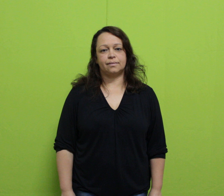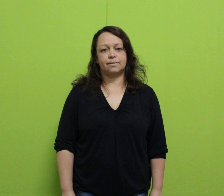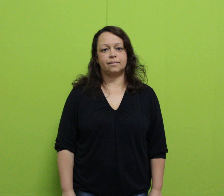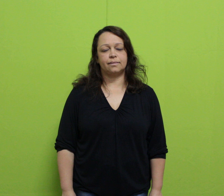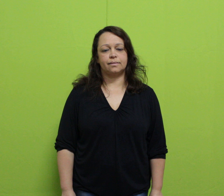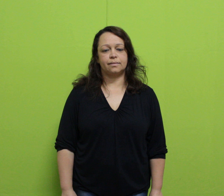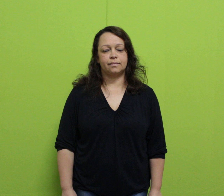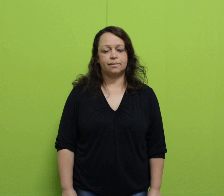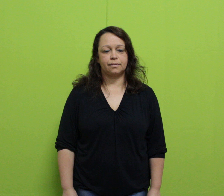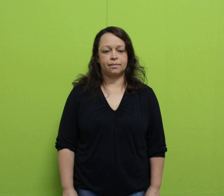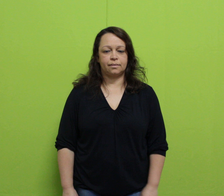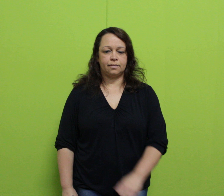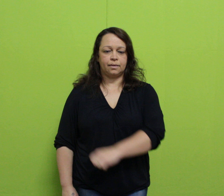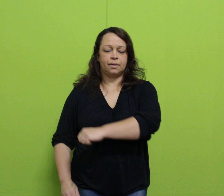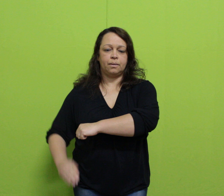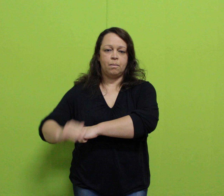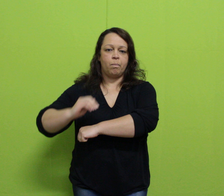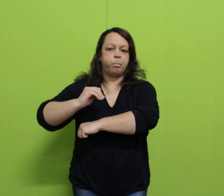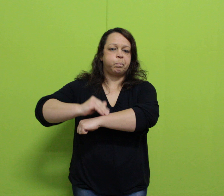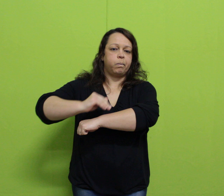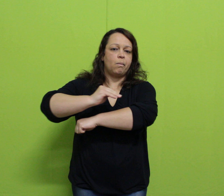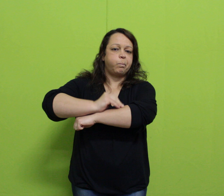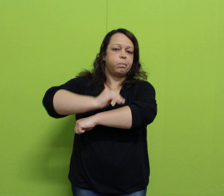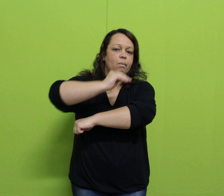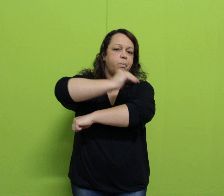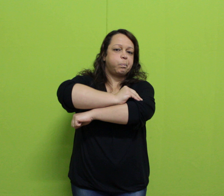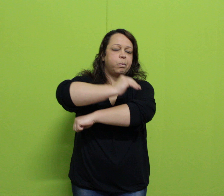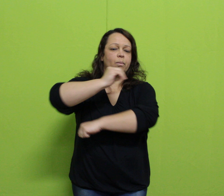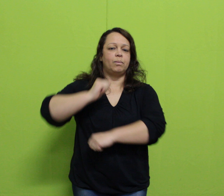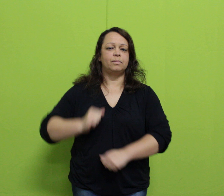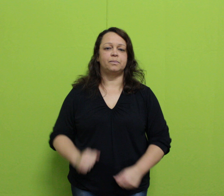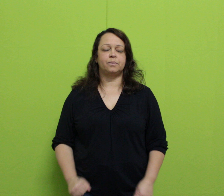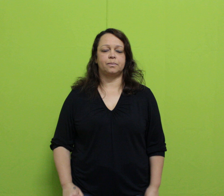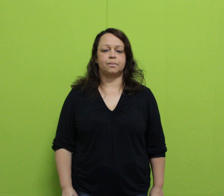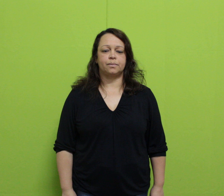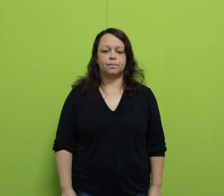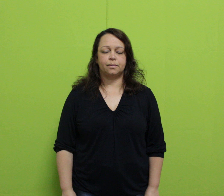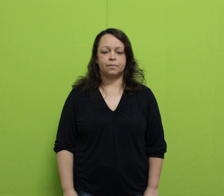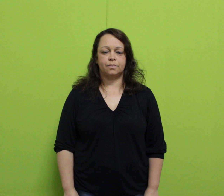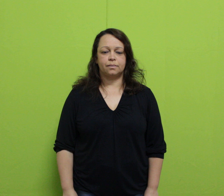sapo